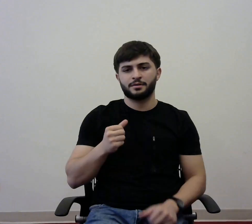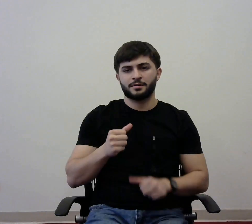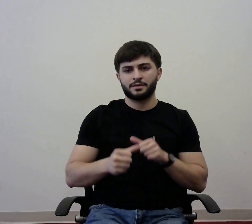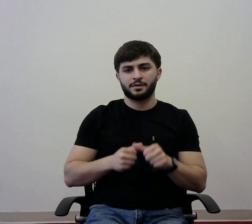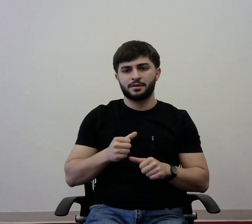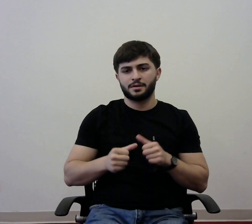il